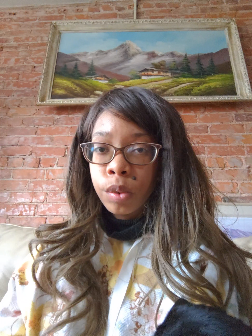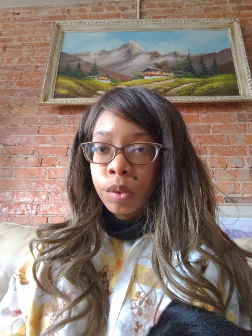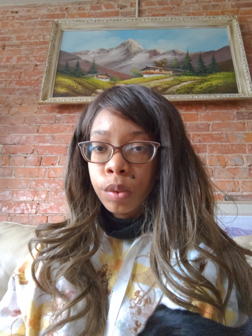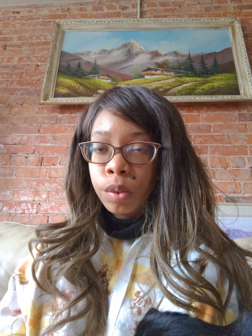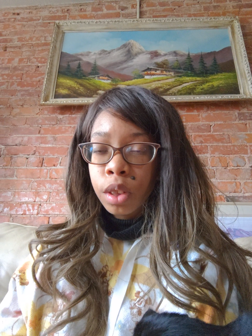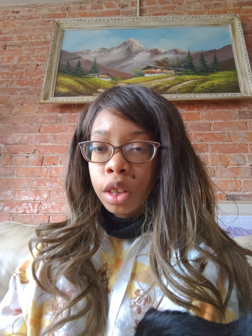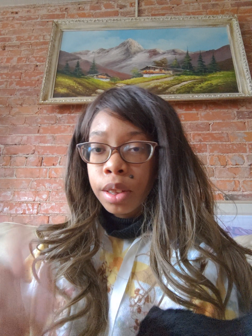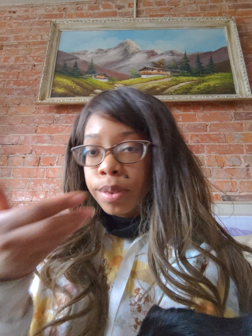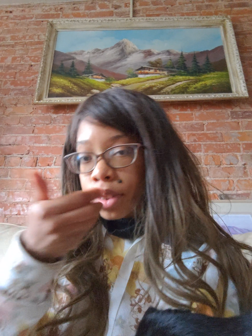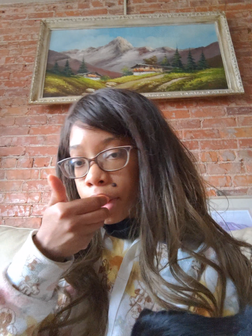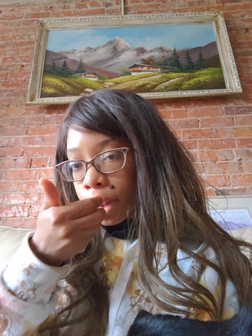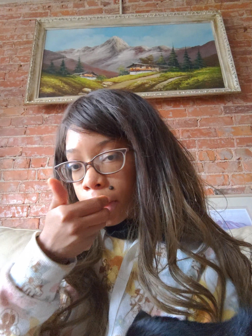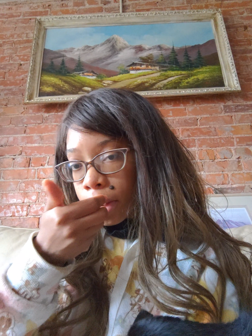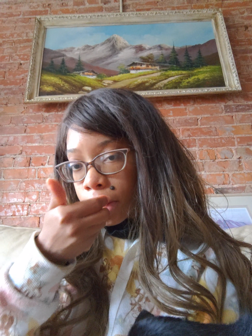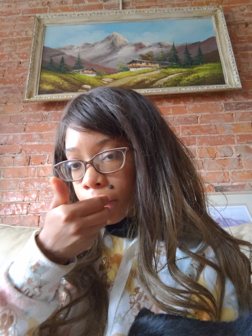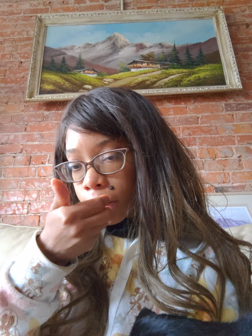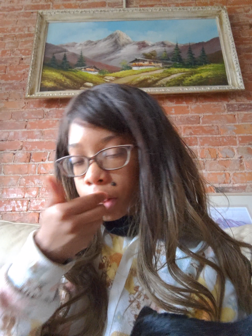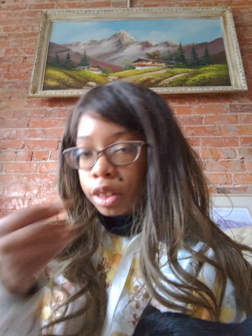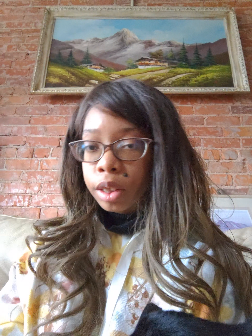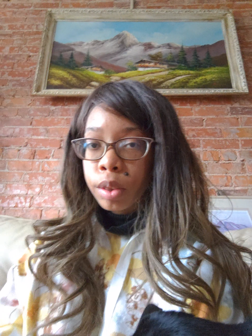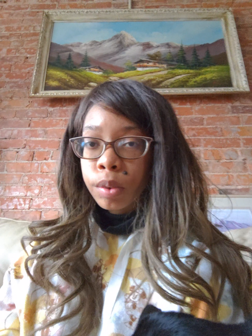pizza